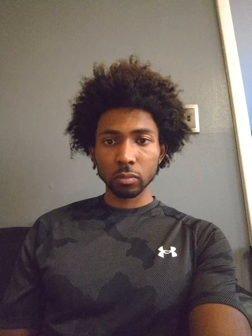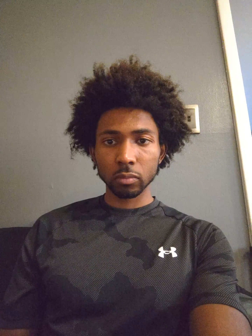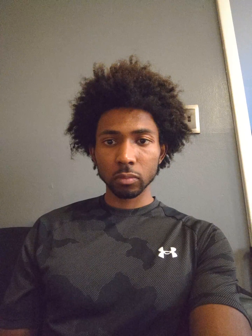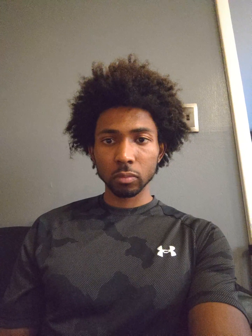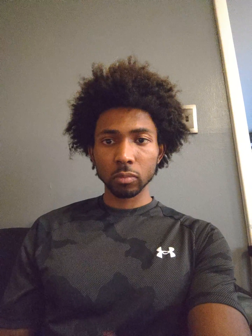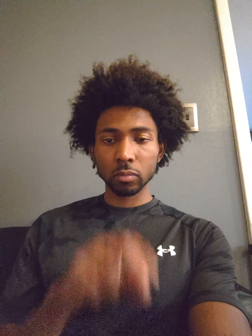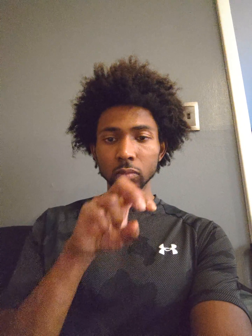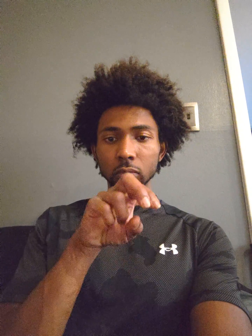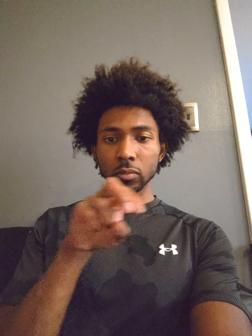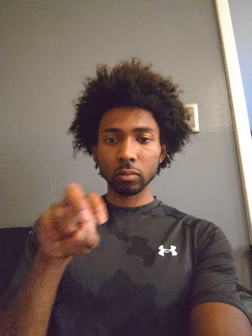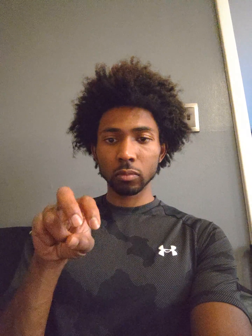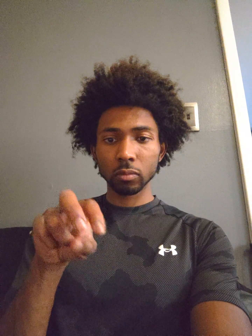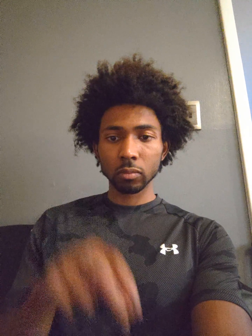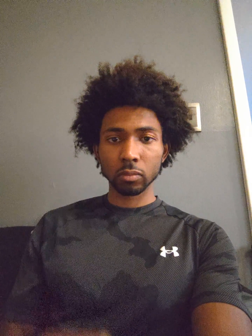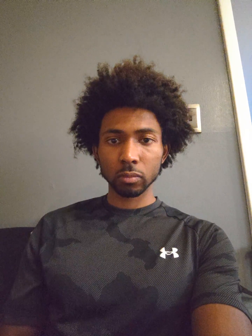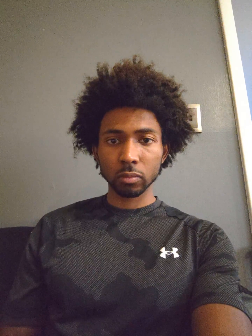porch